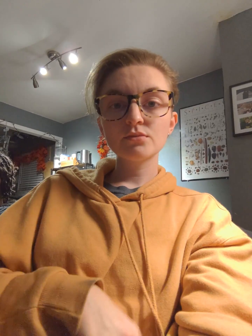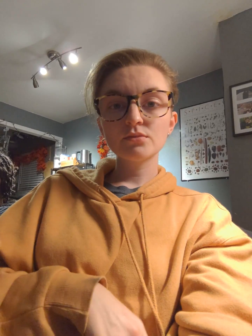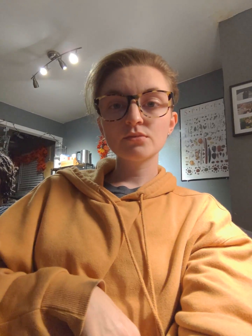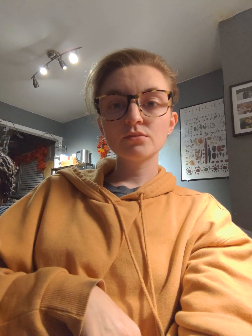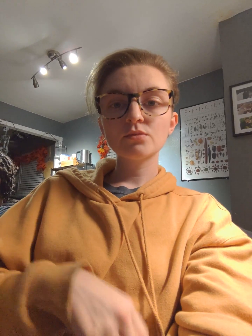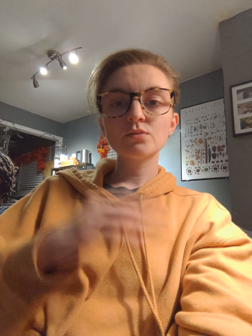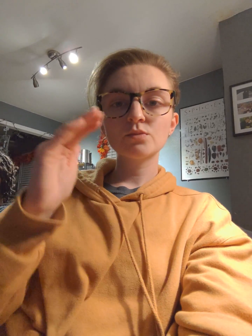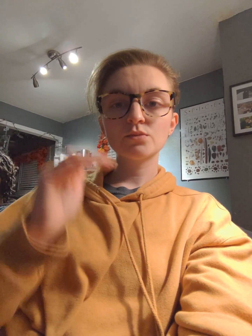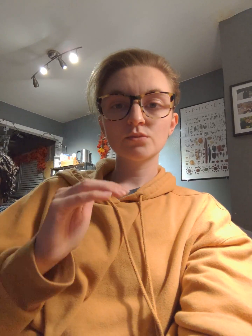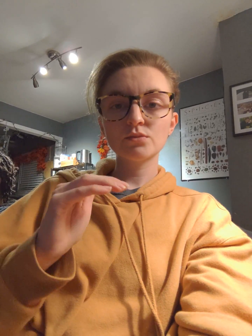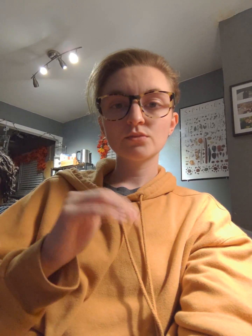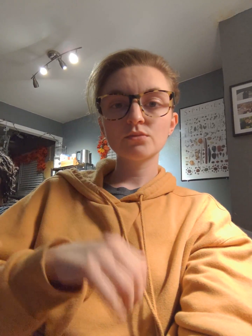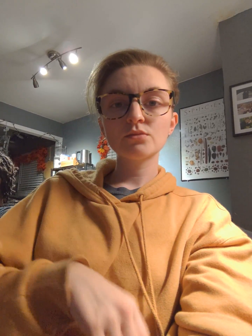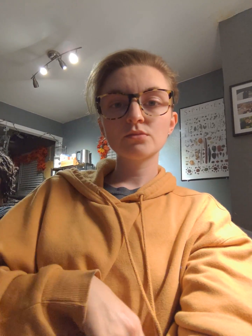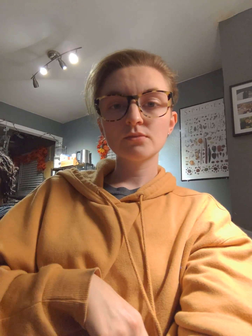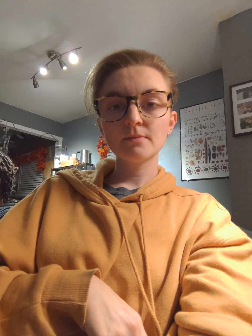short